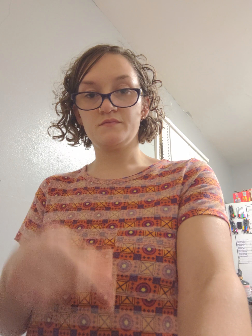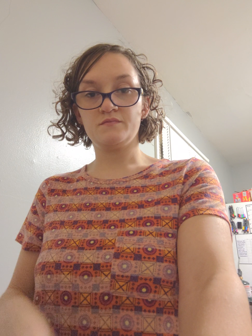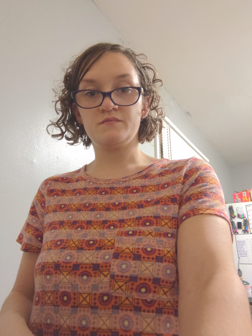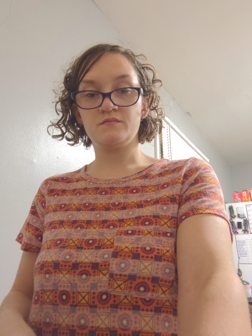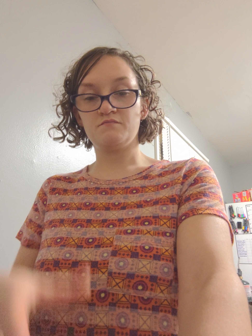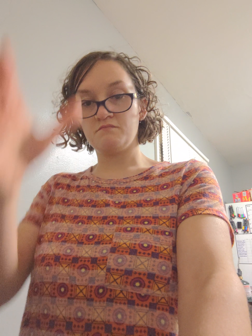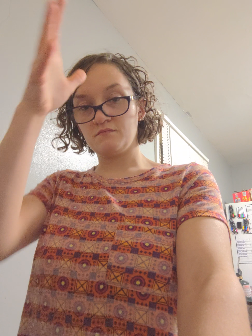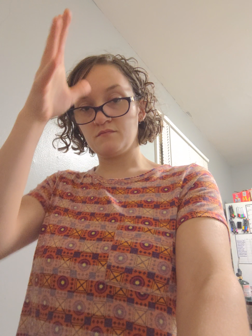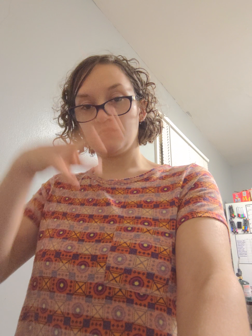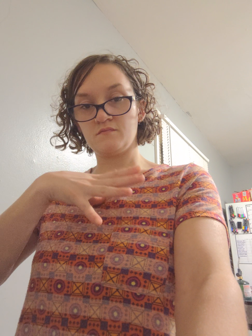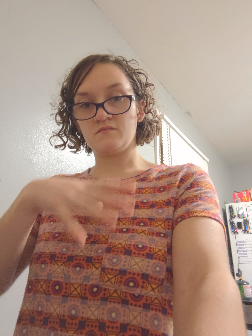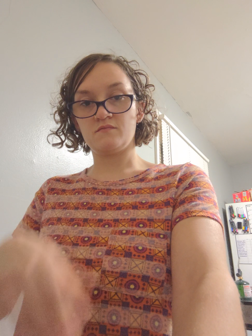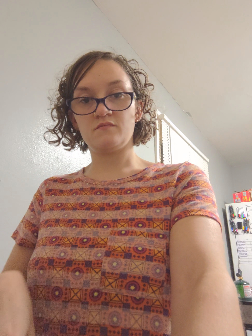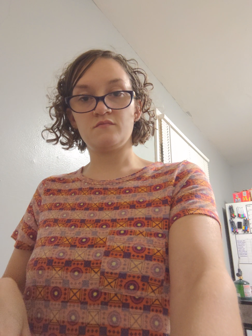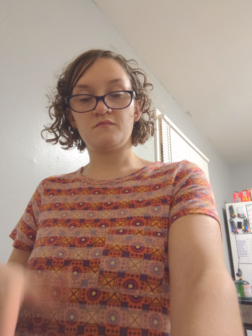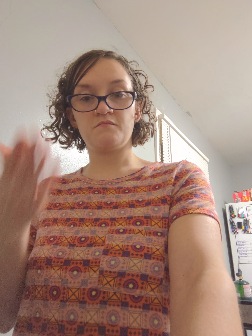man